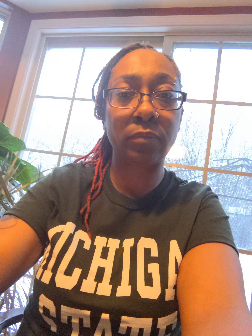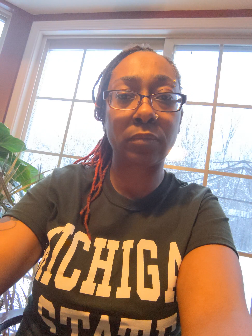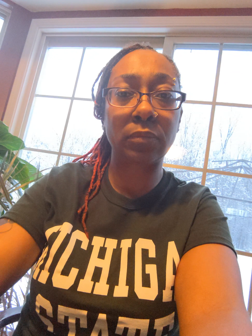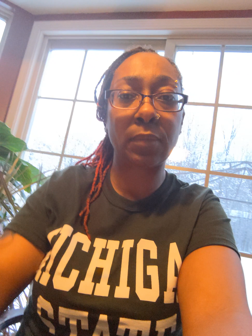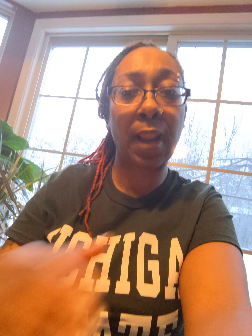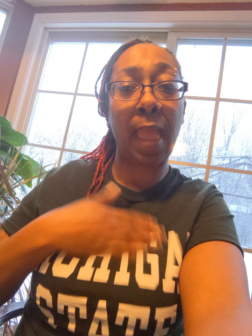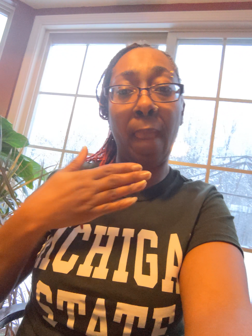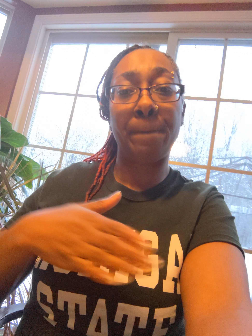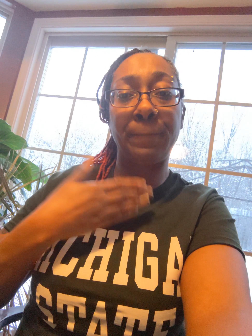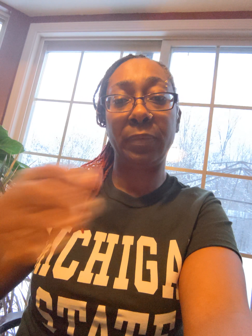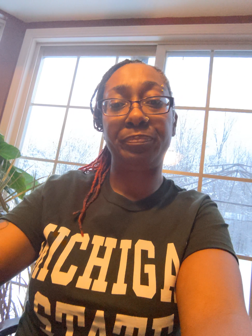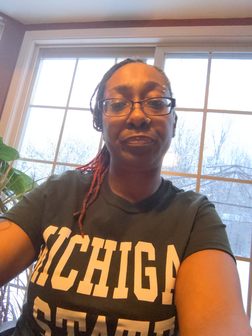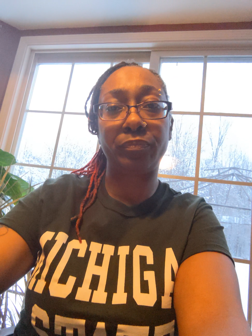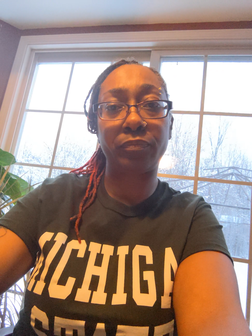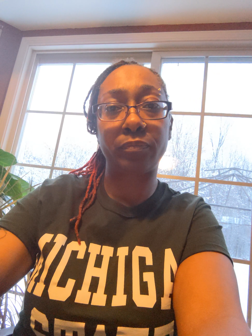happy